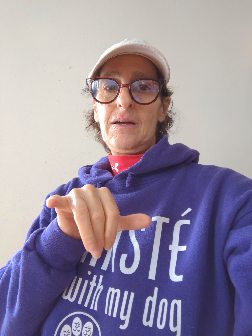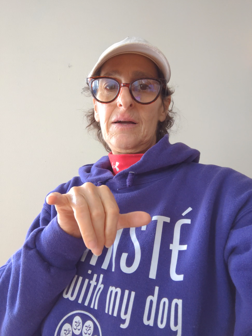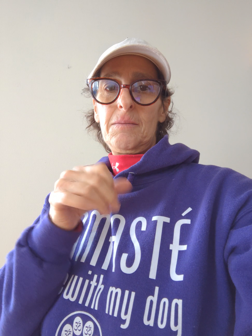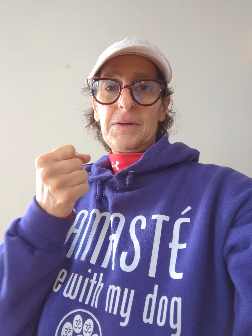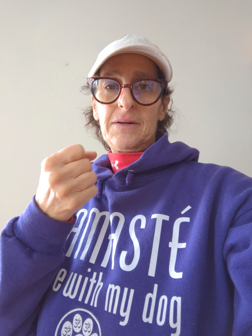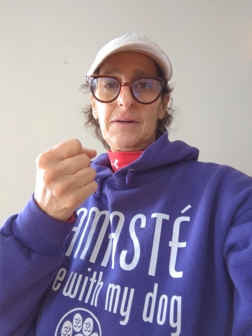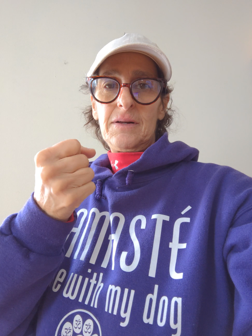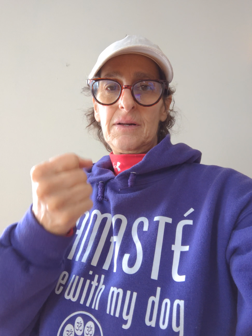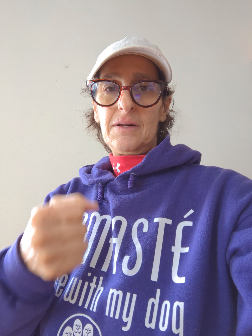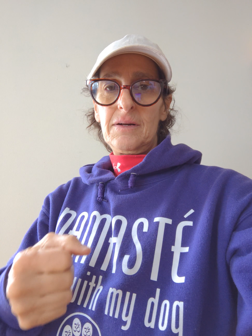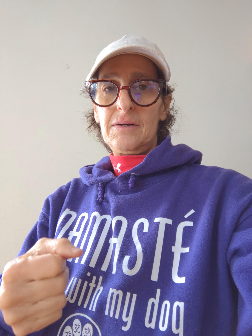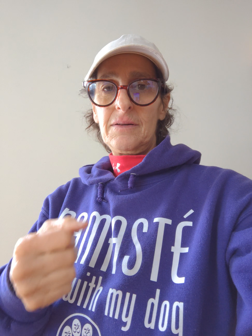milk